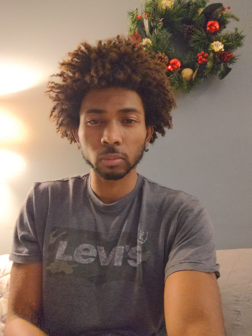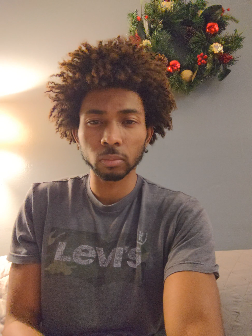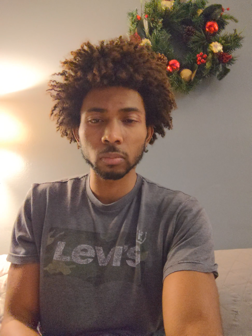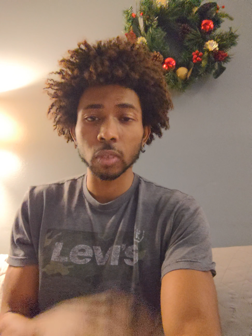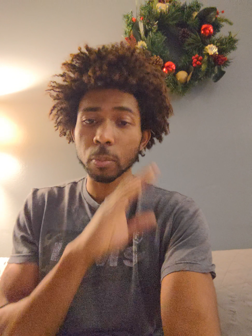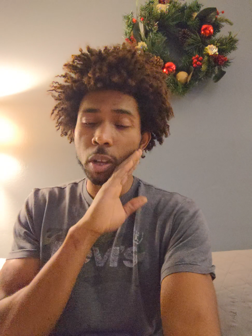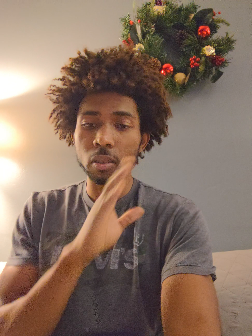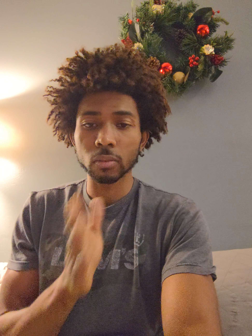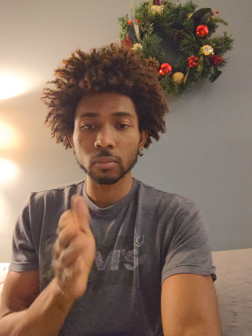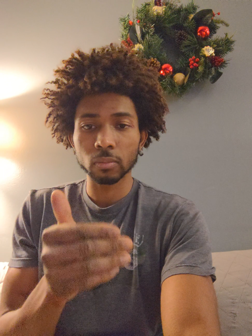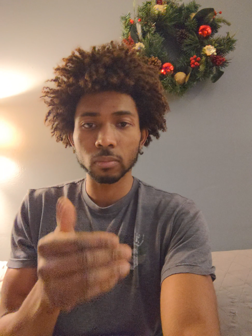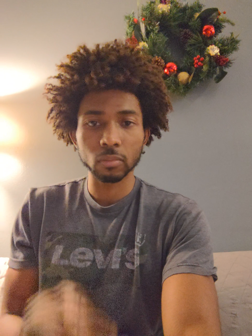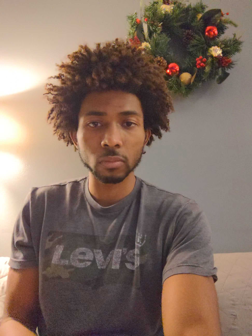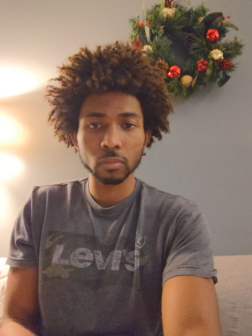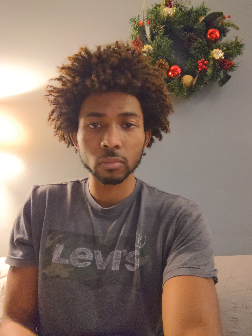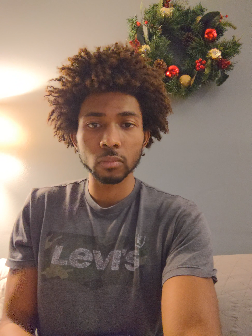bedroom